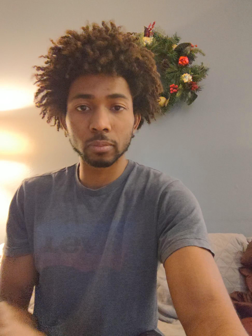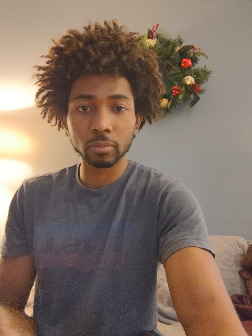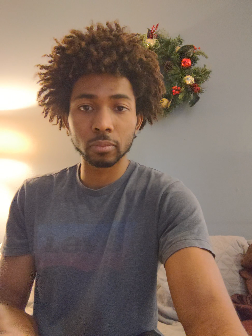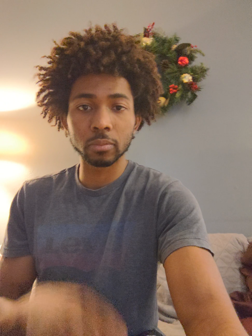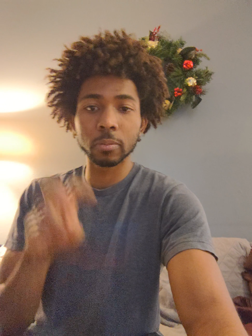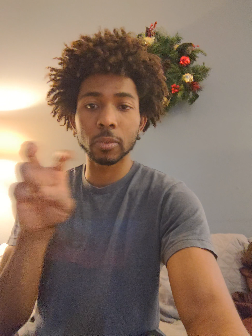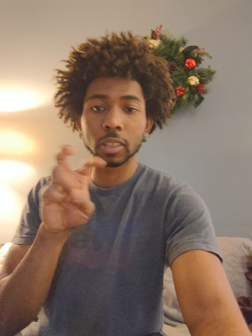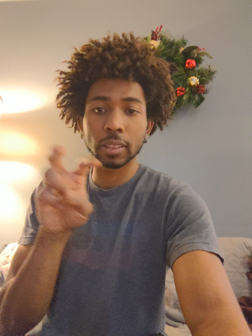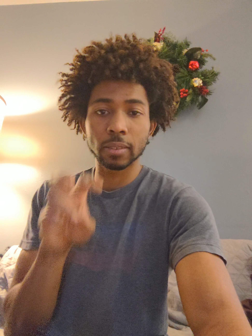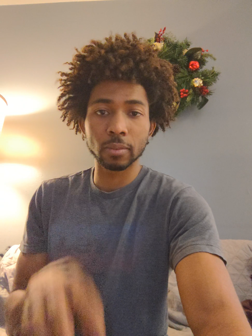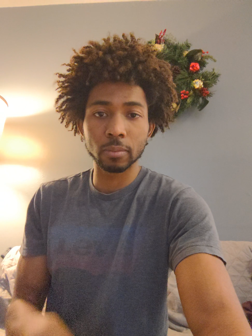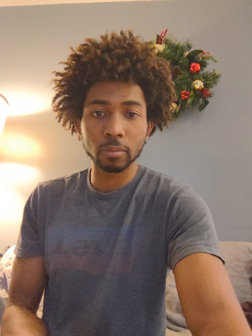pizza